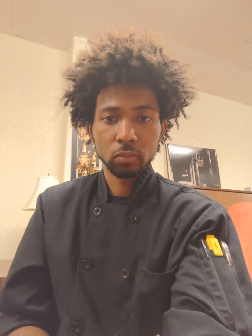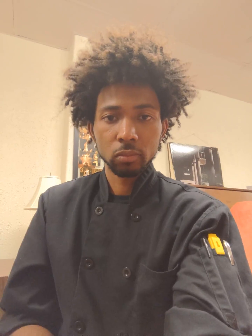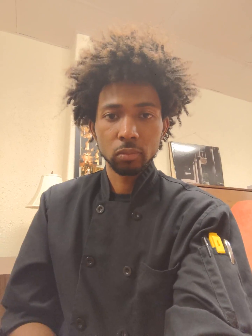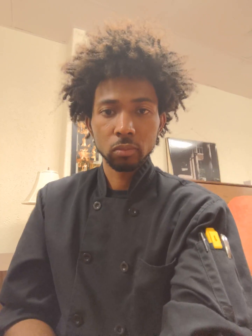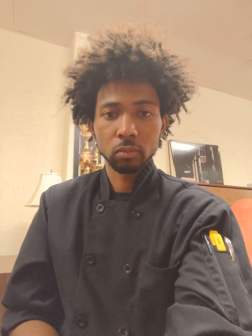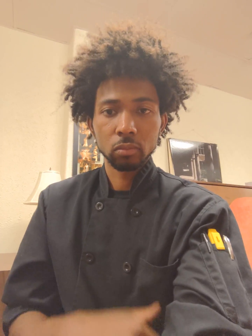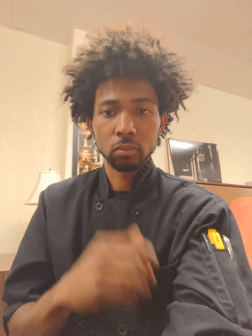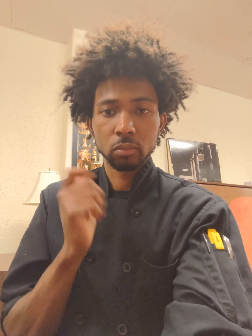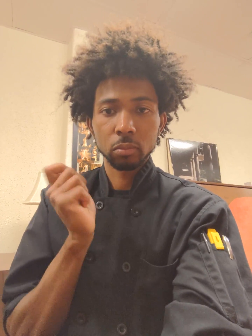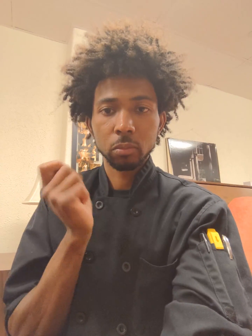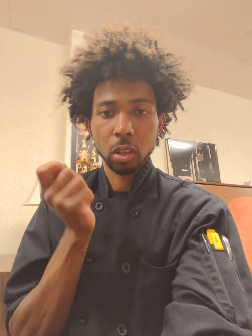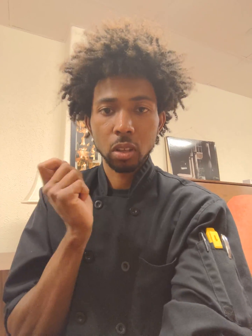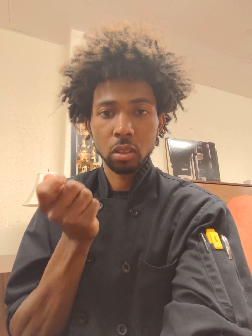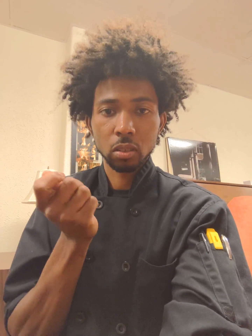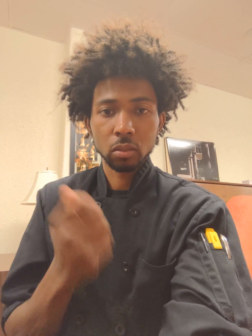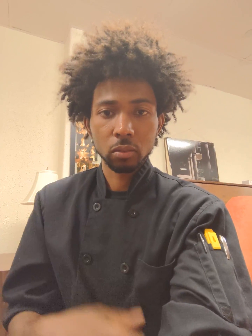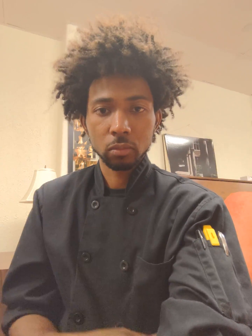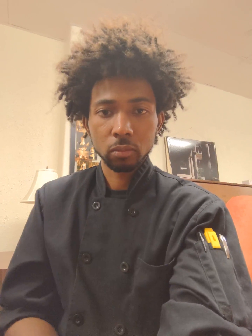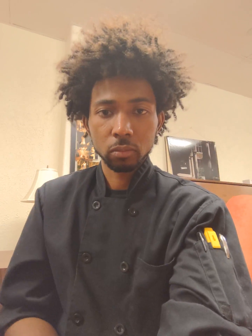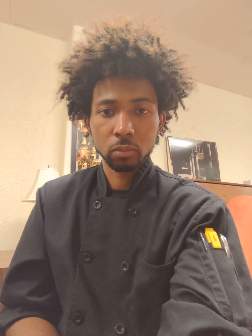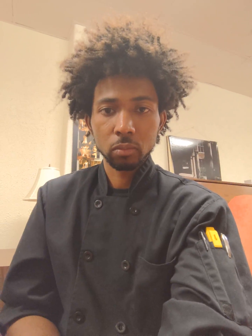bat